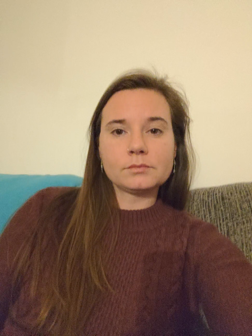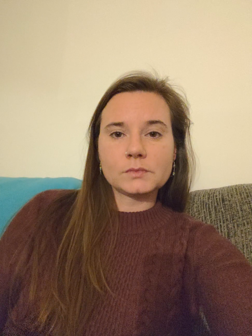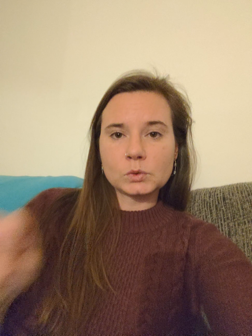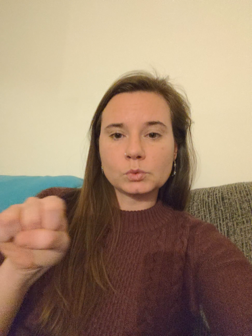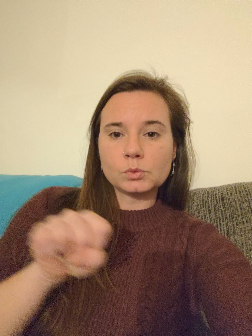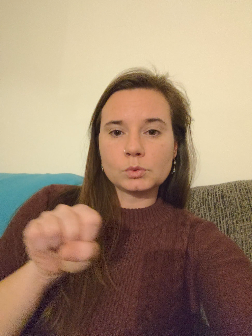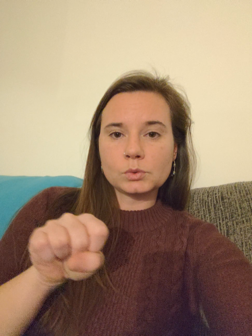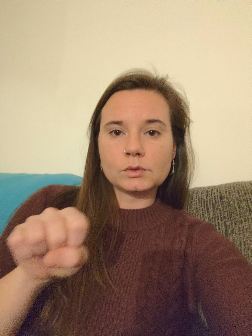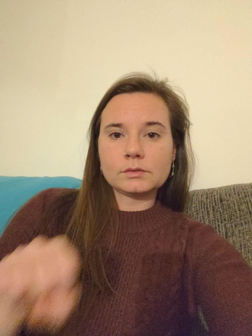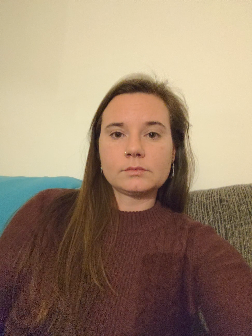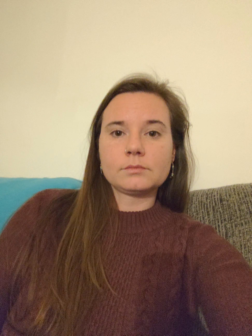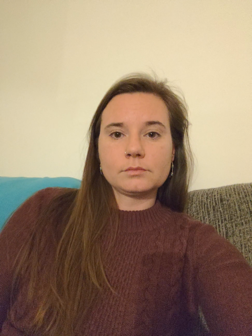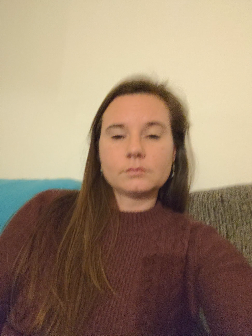shoe